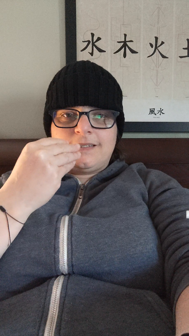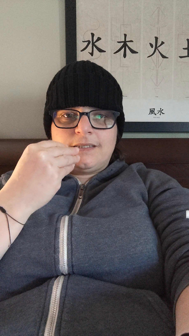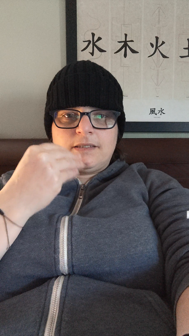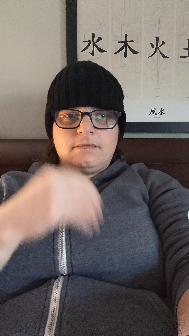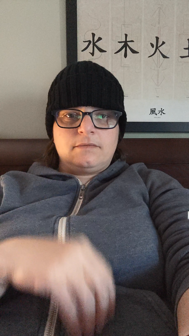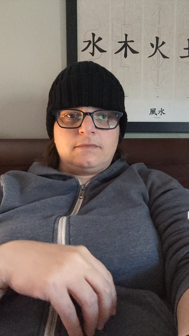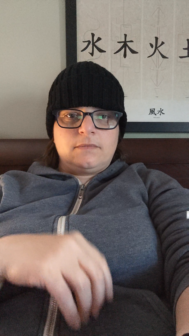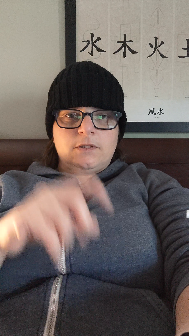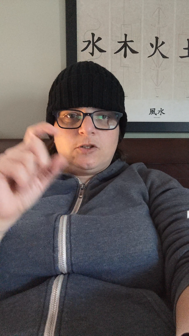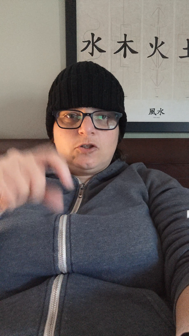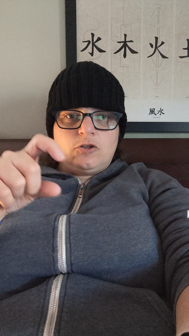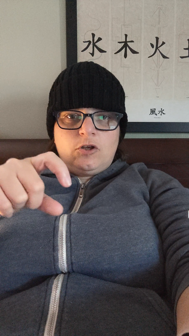should